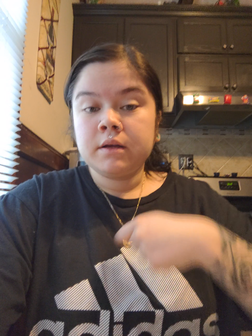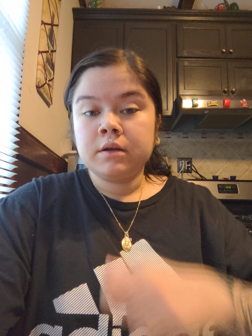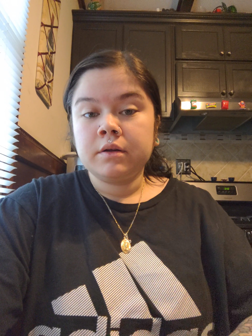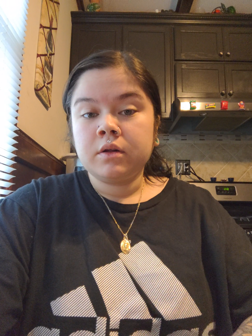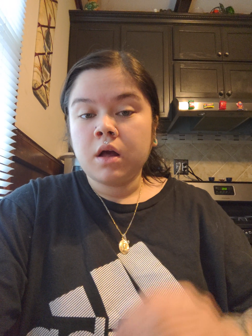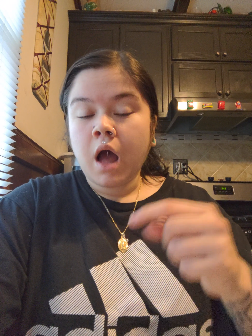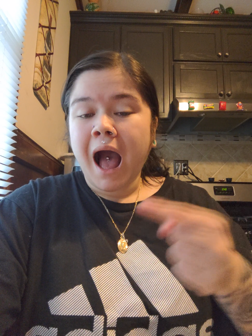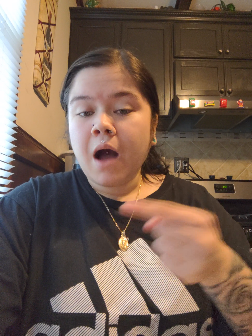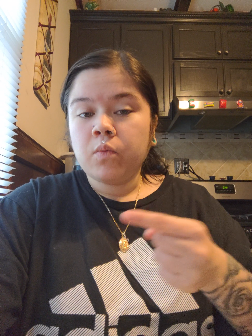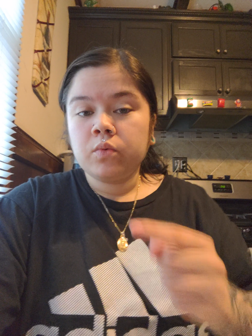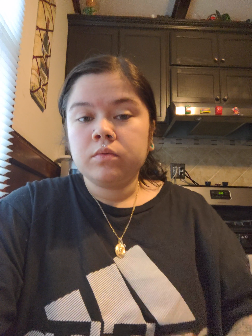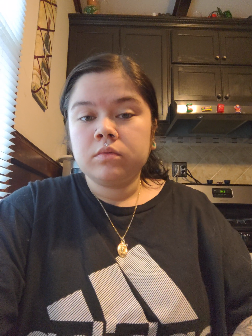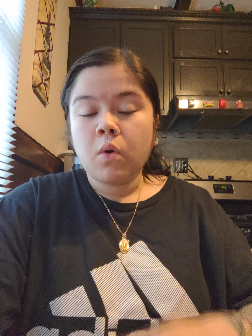owie